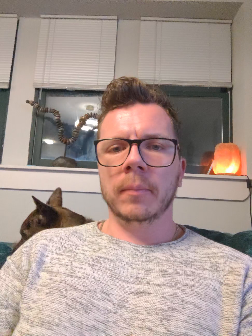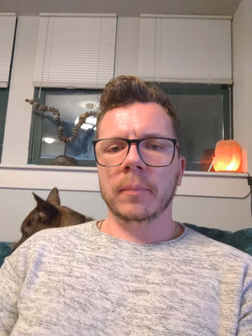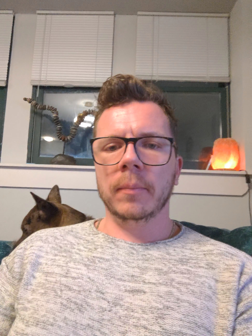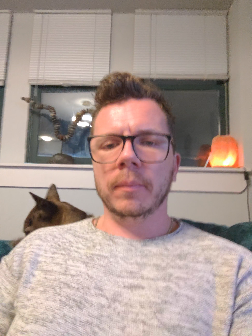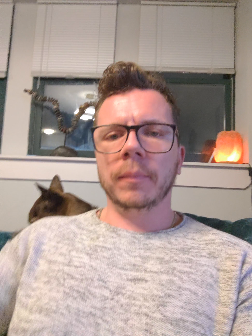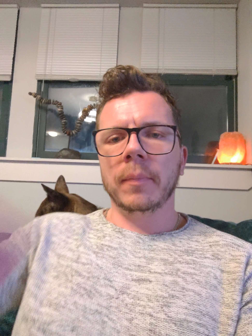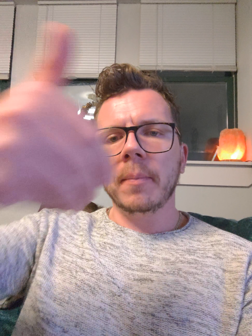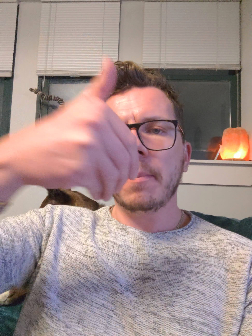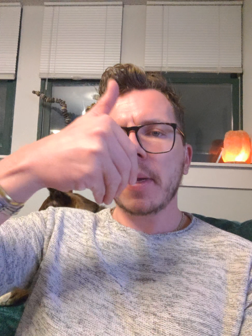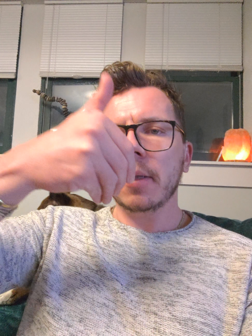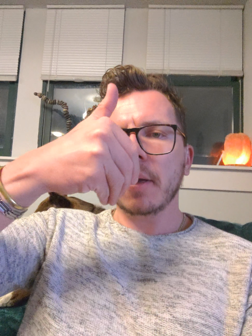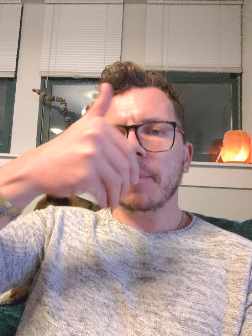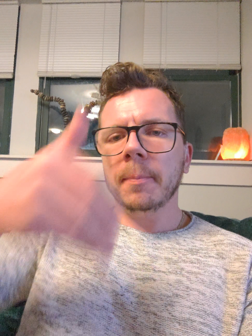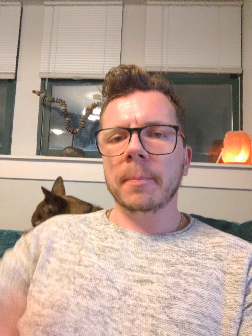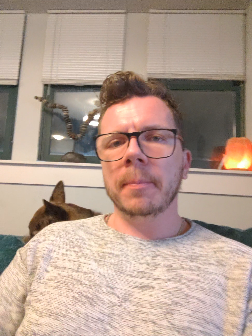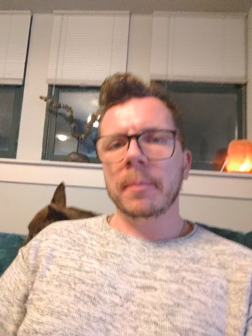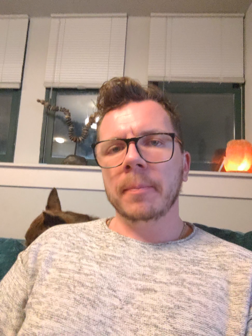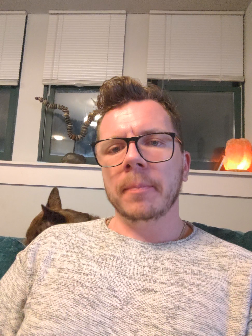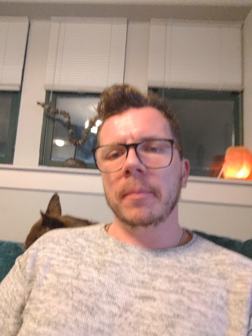pizza